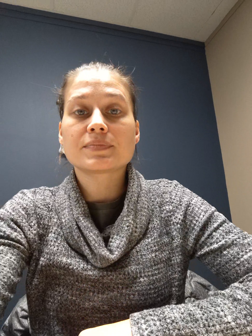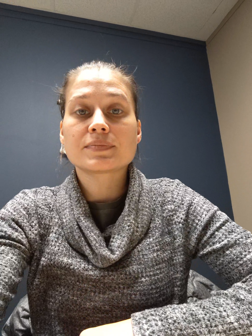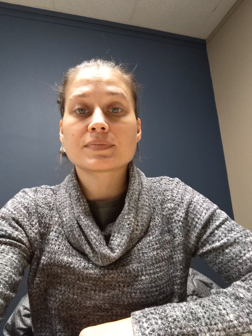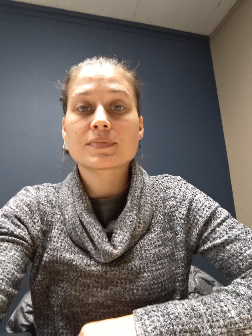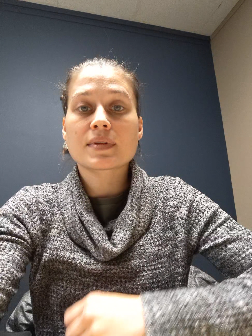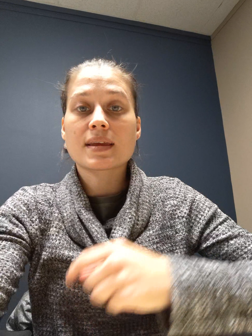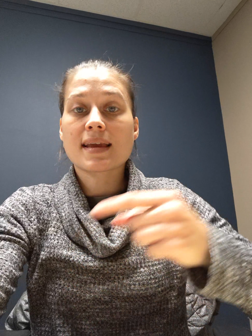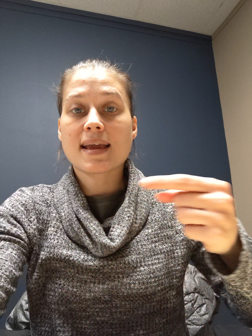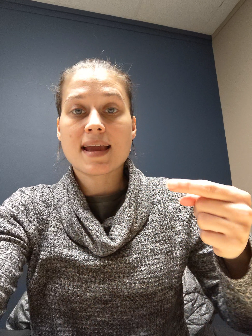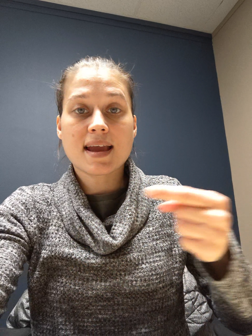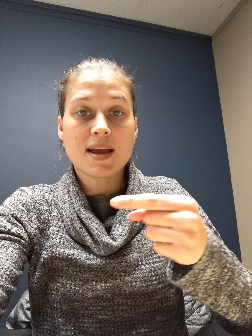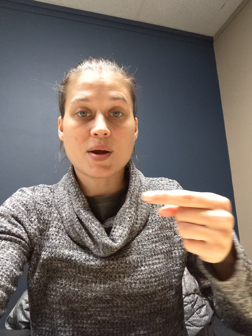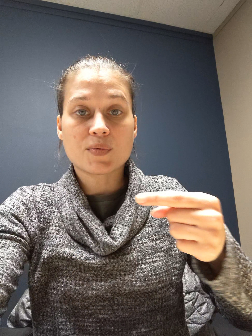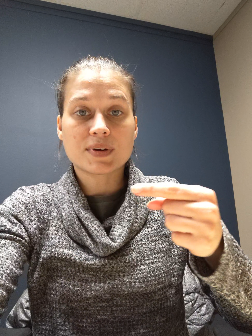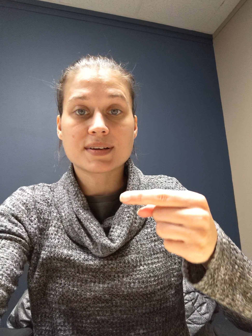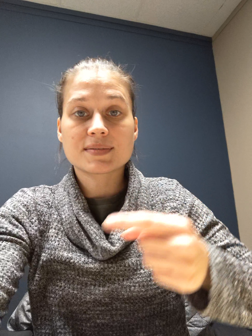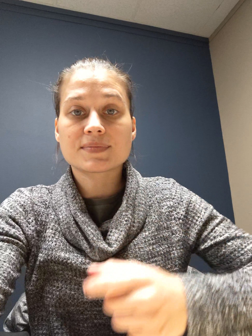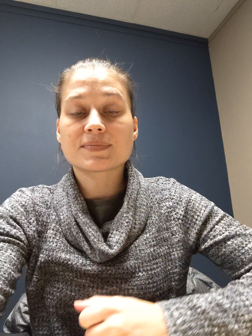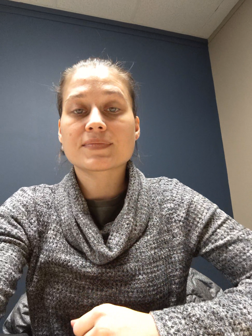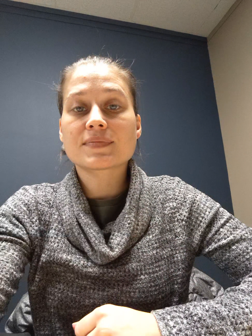owie